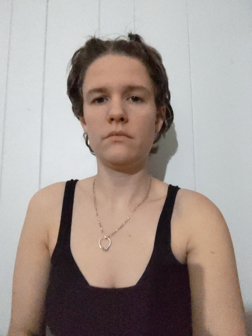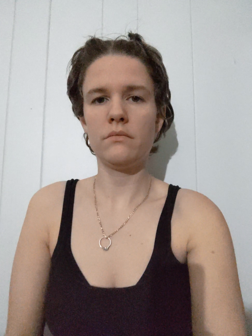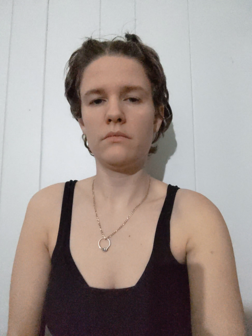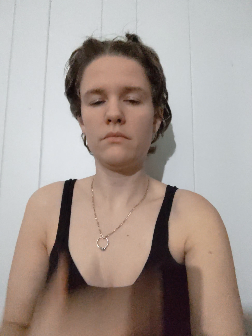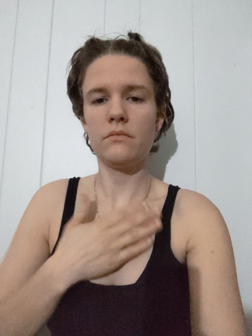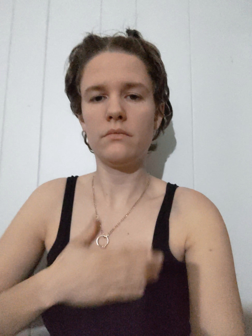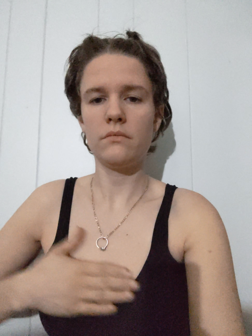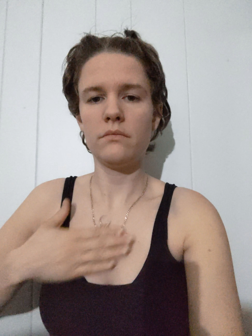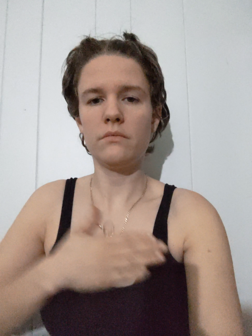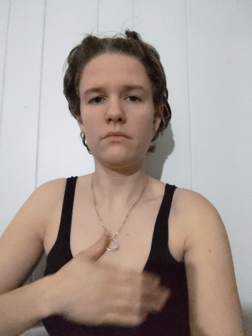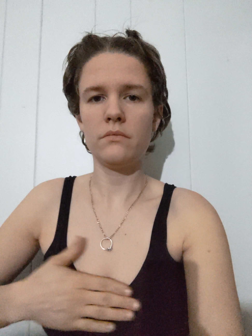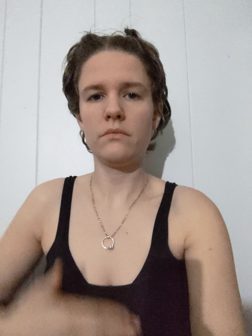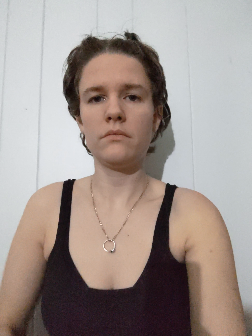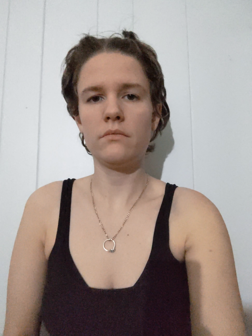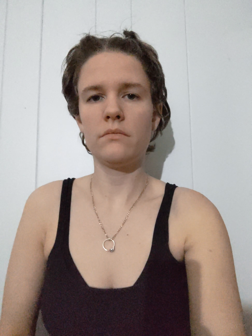please